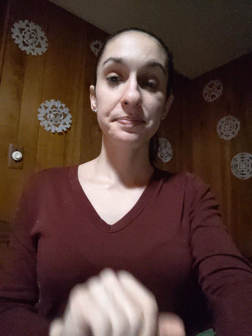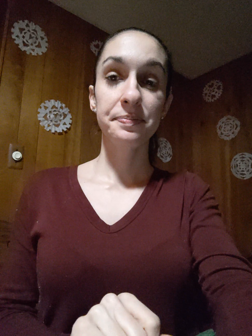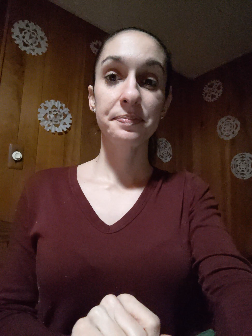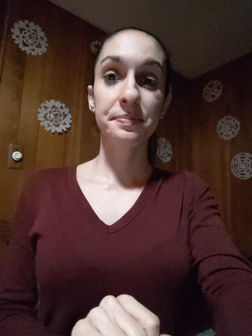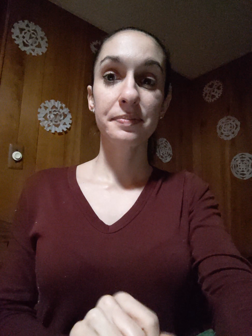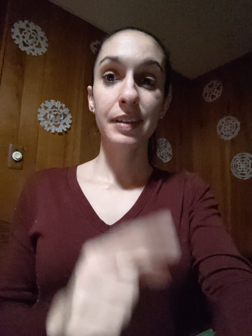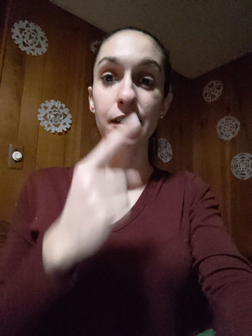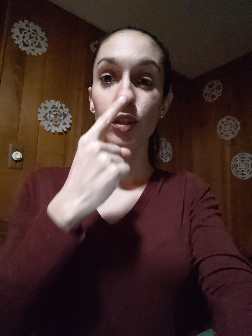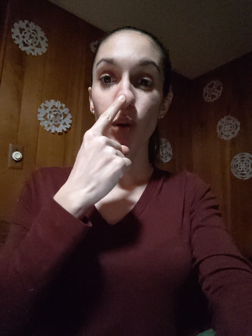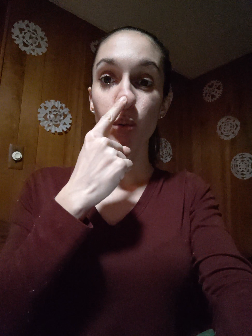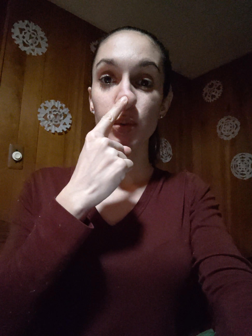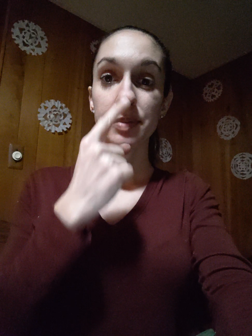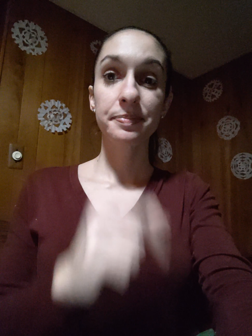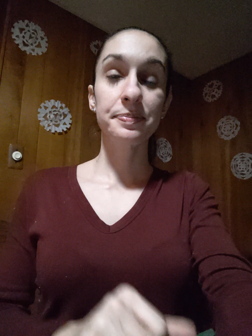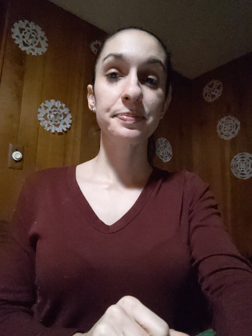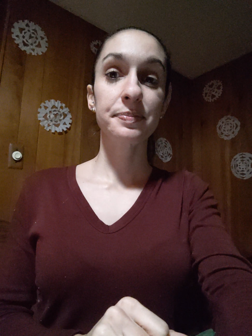nose